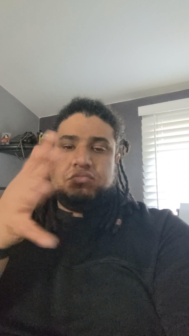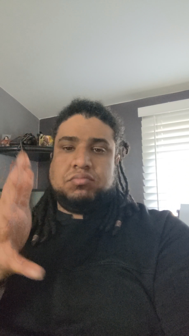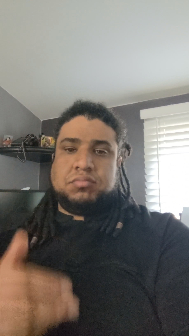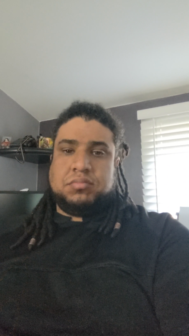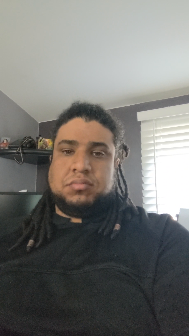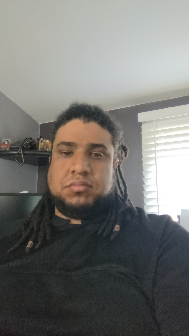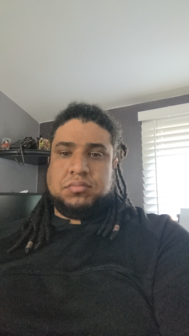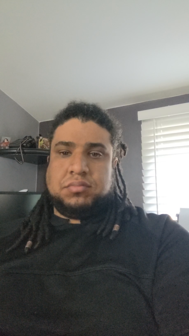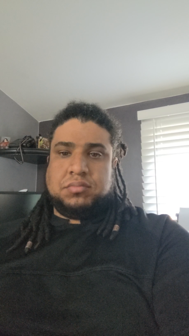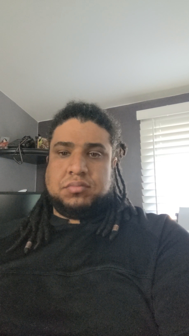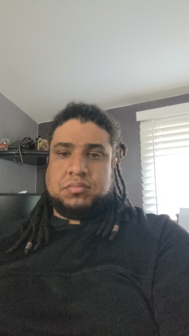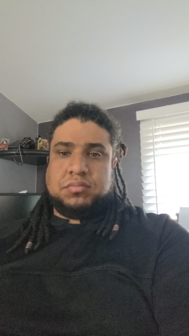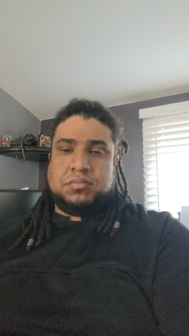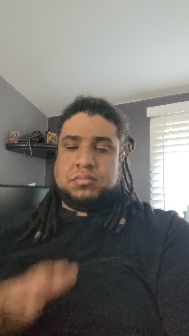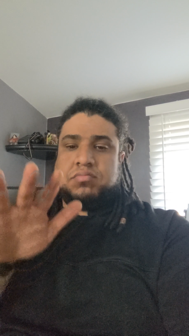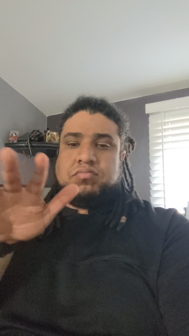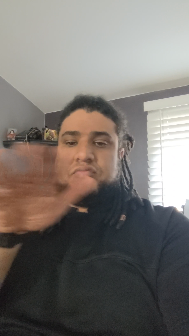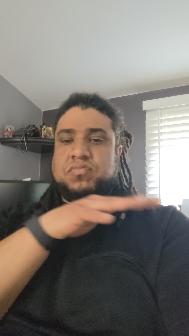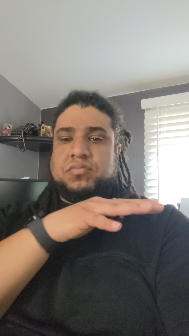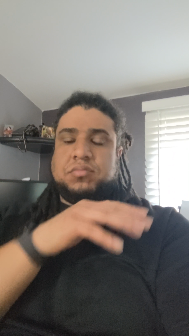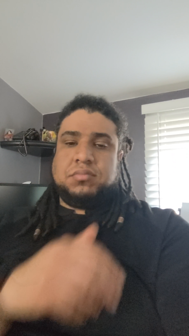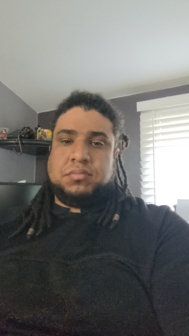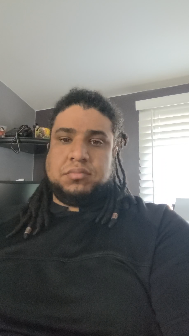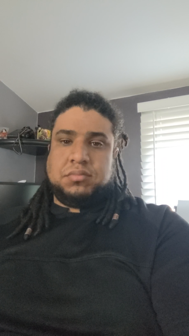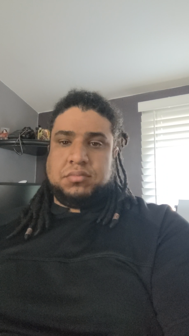full